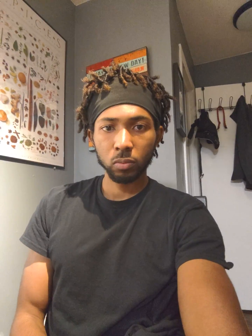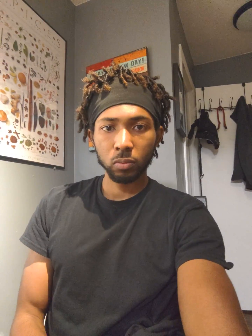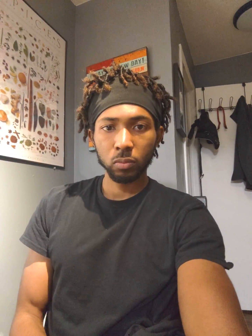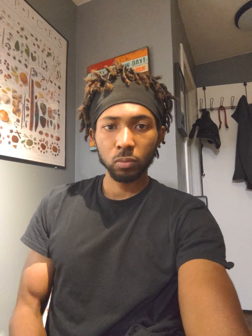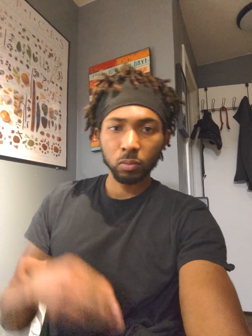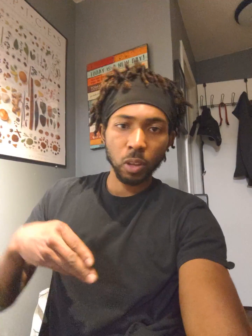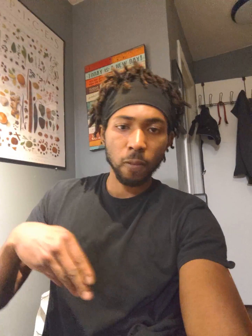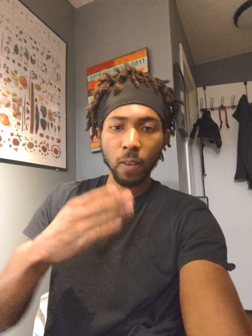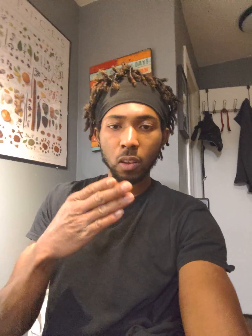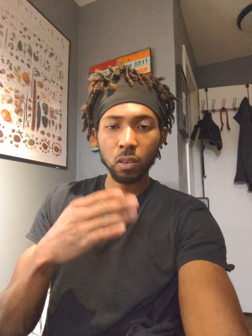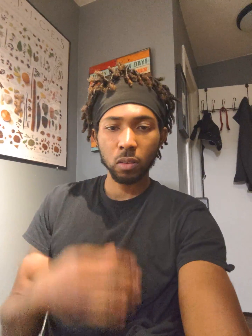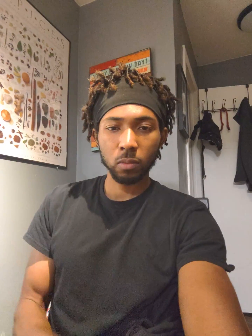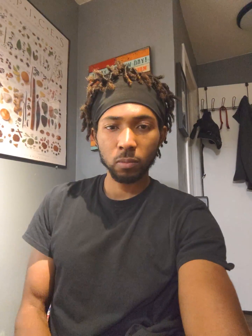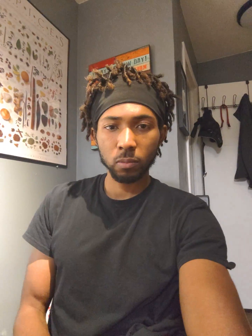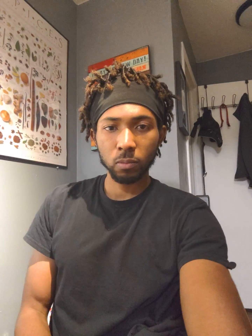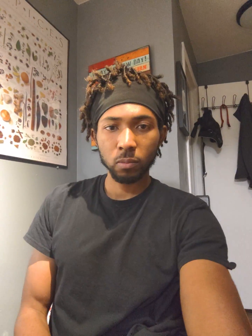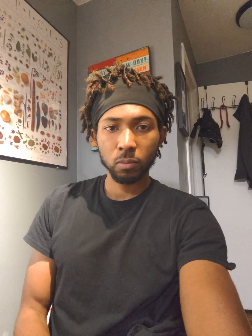kick